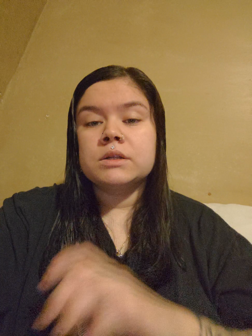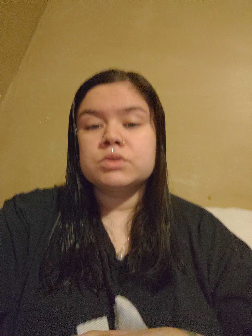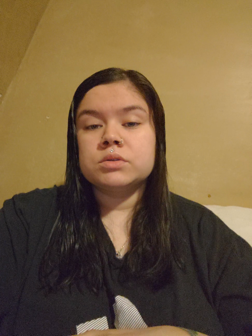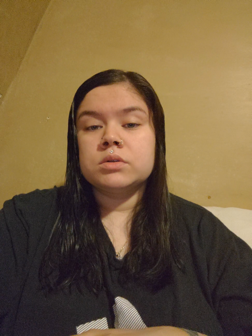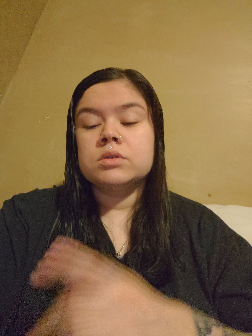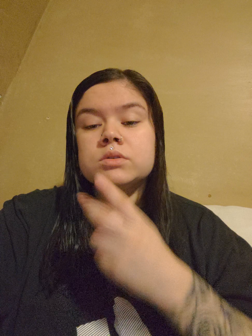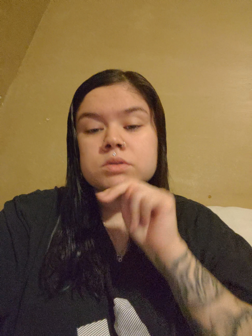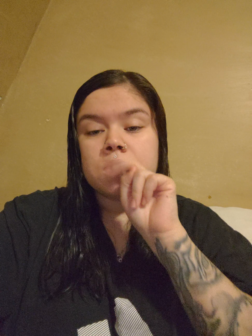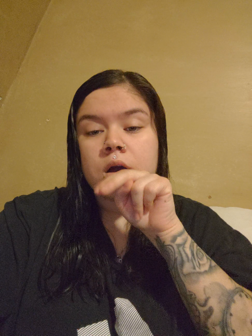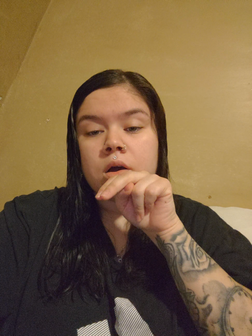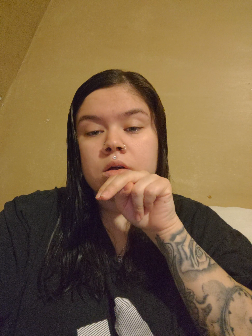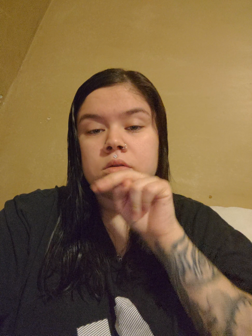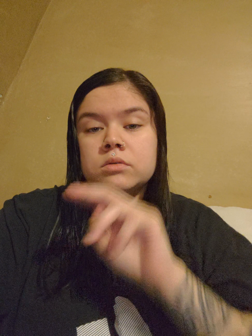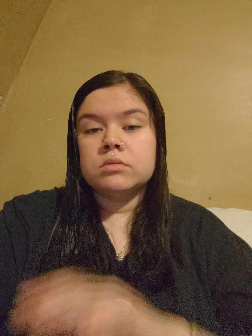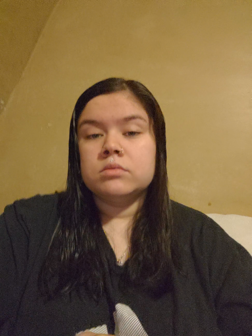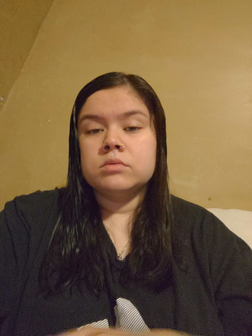tongue